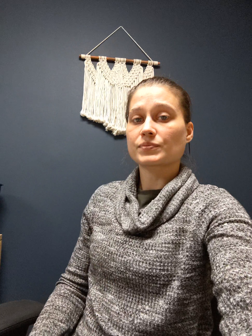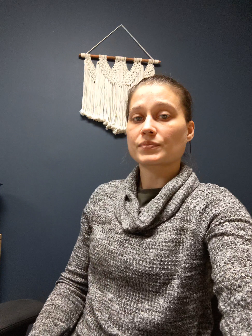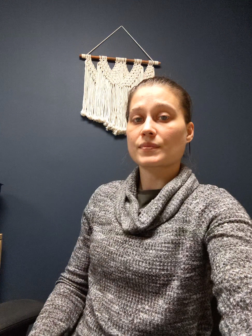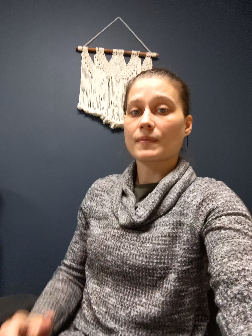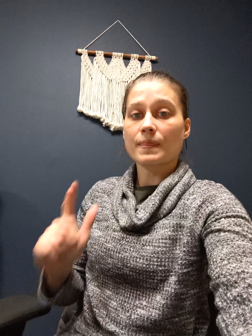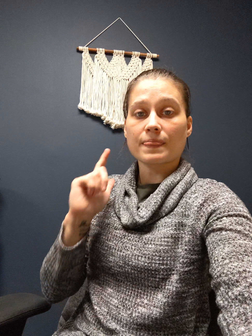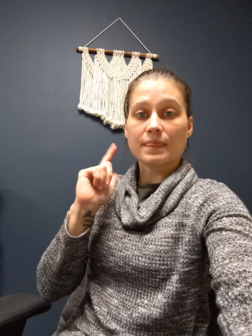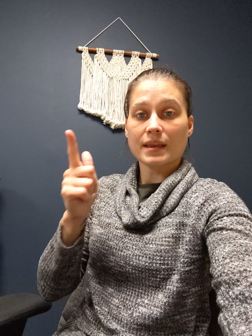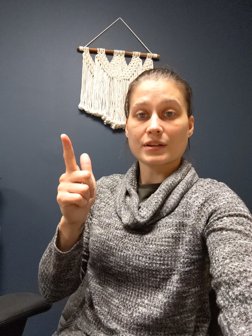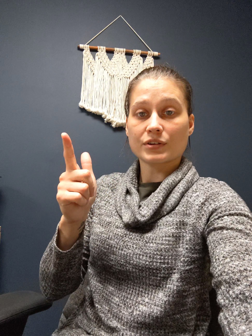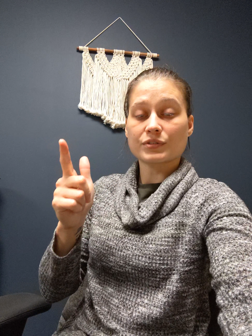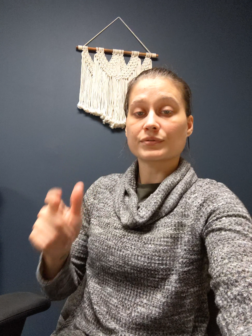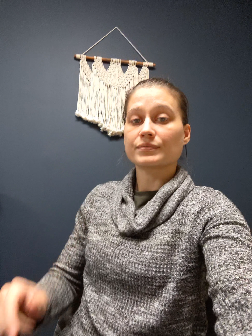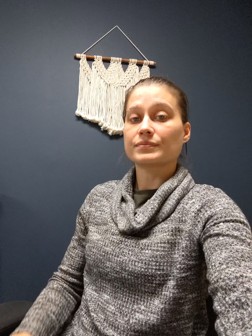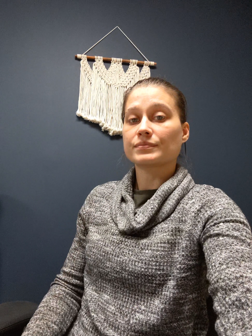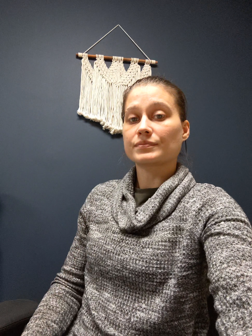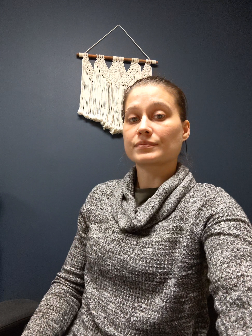later